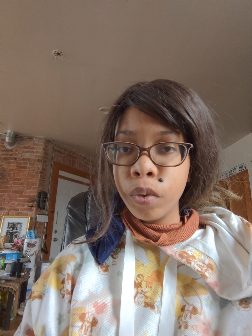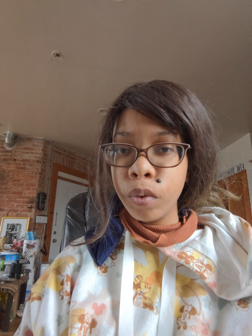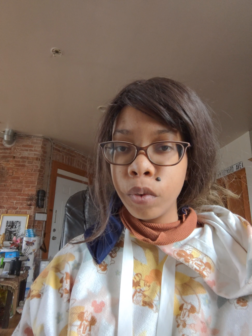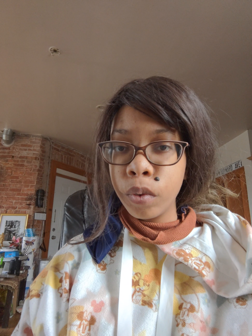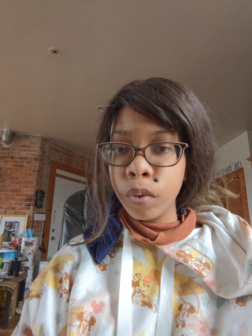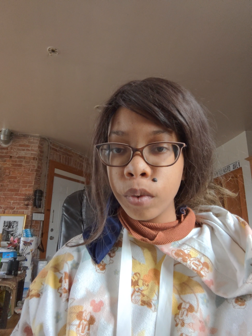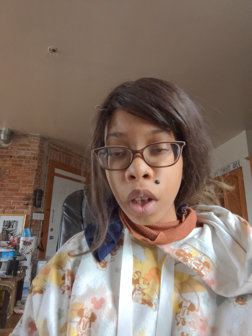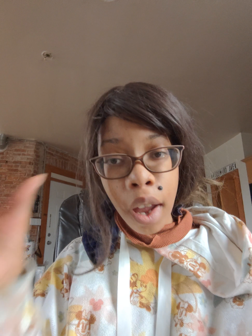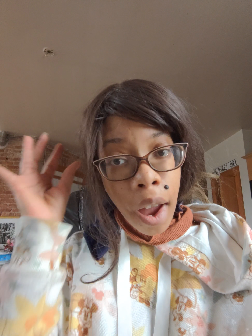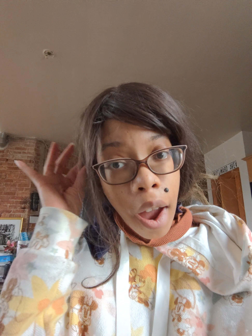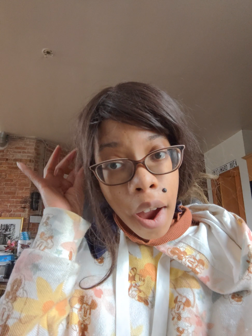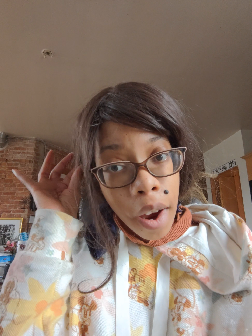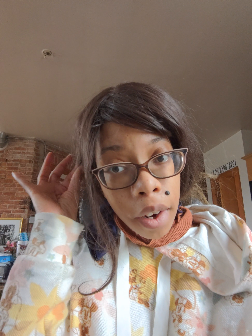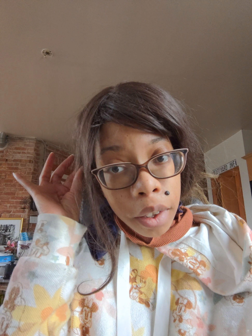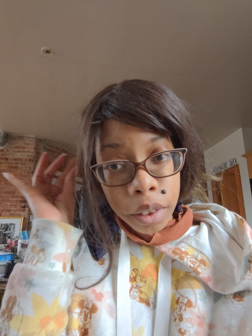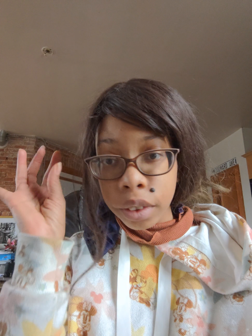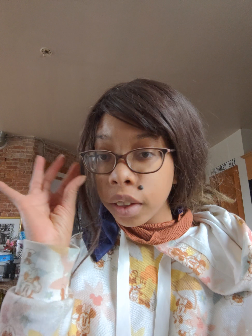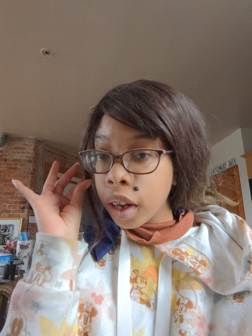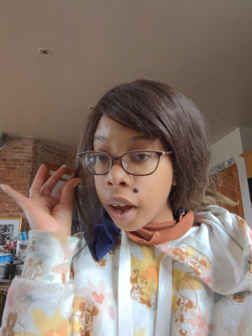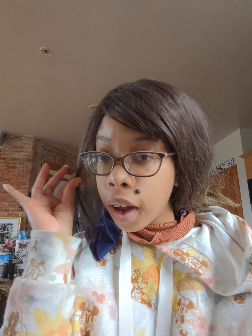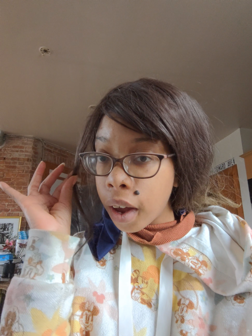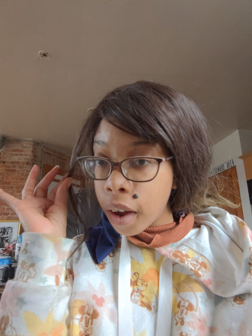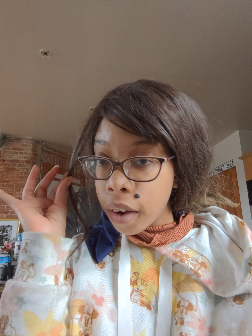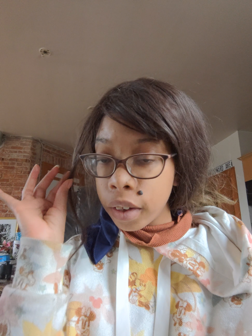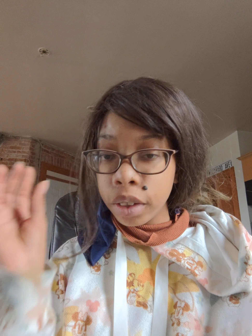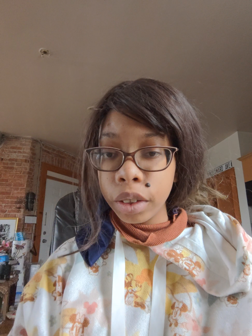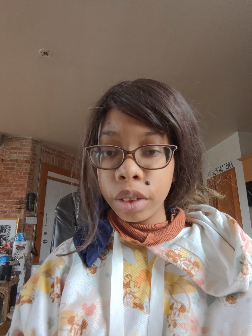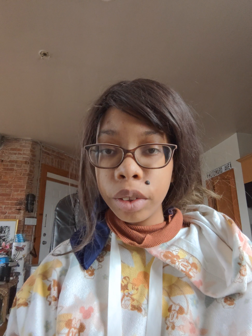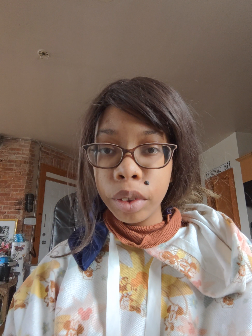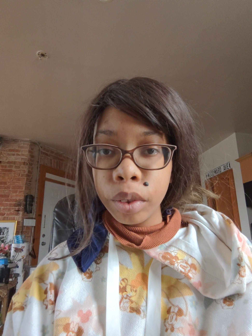hair